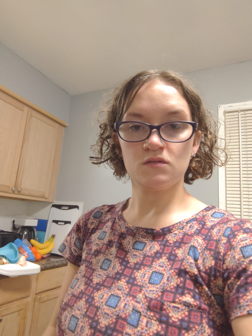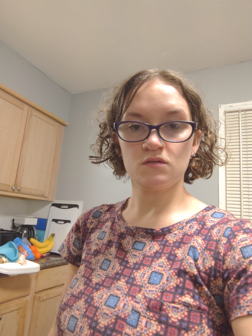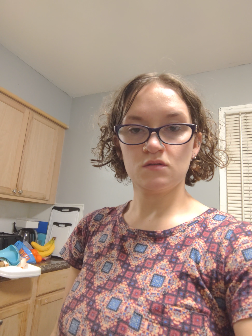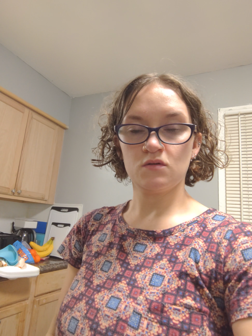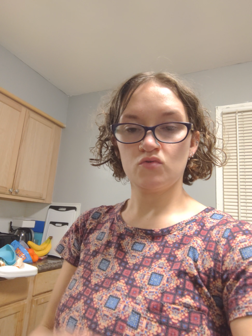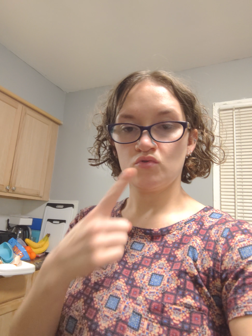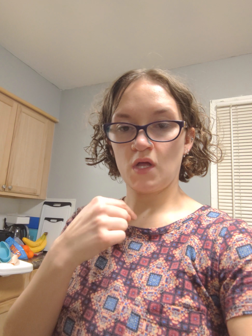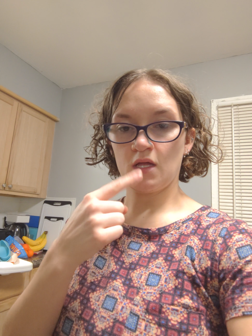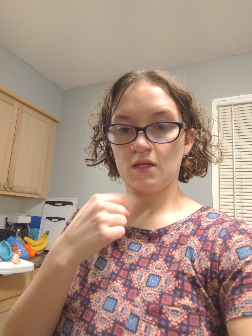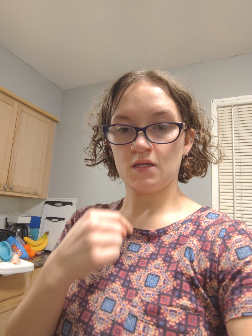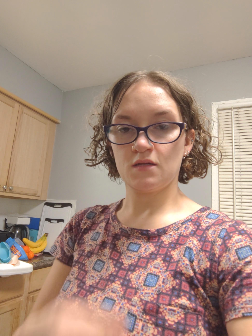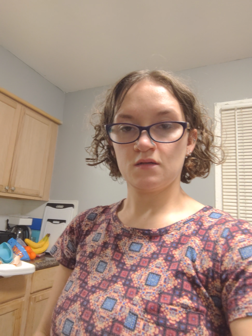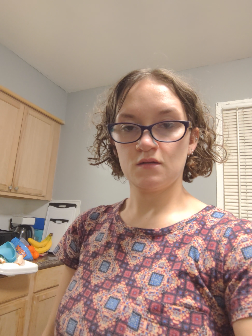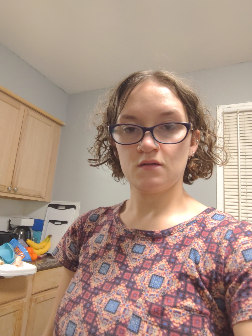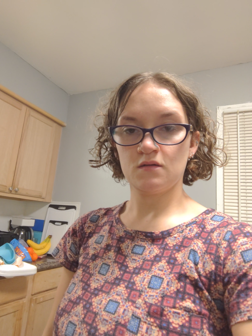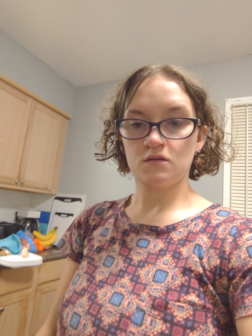red